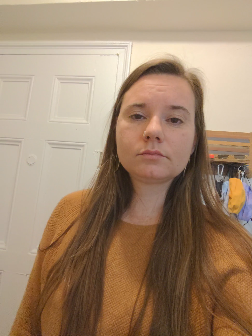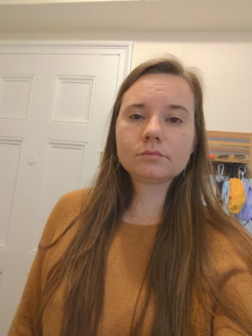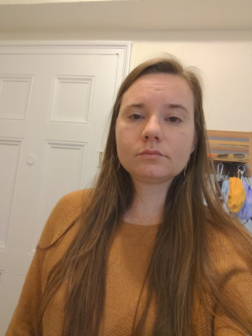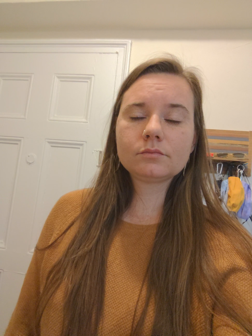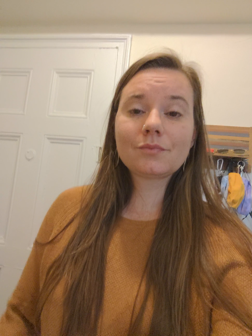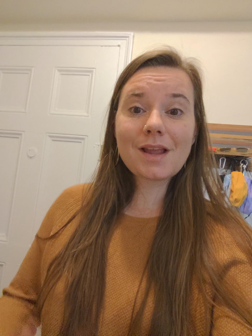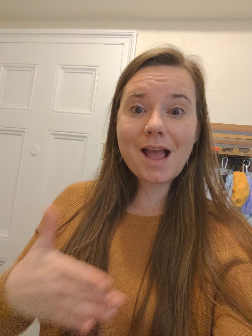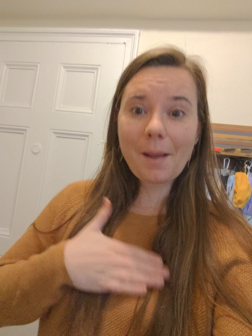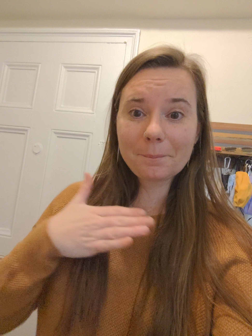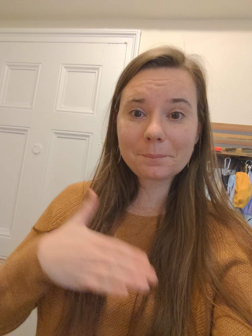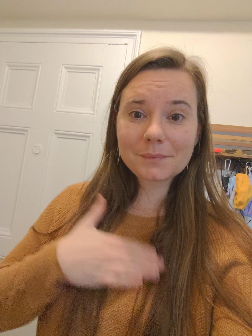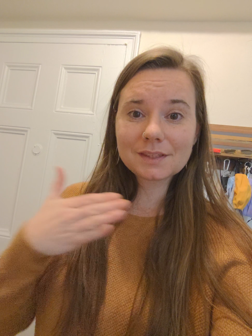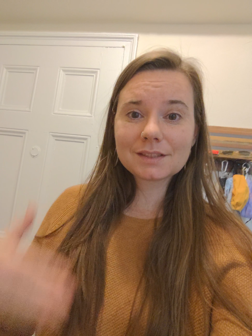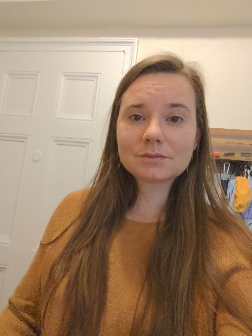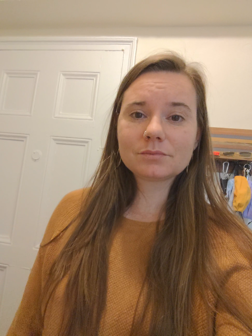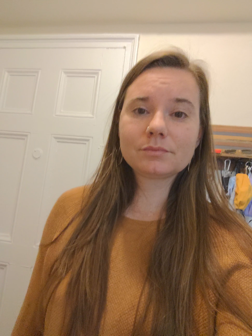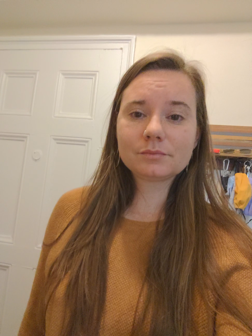happy